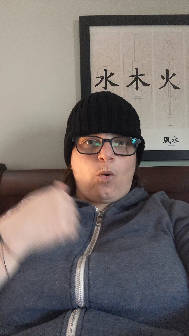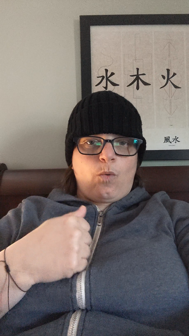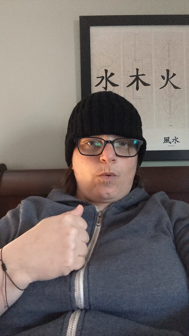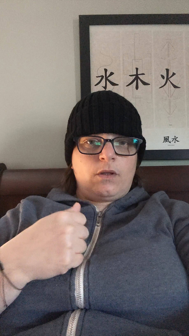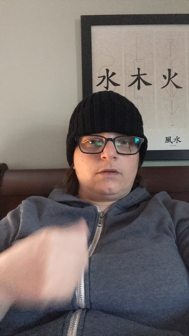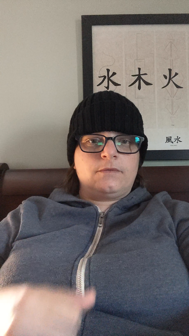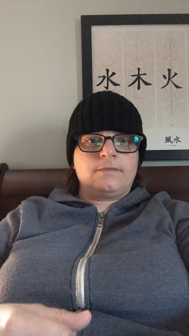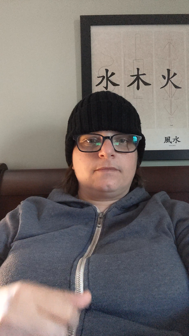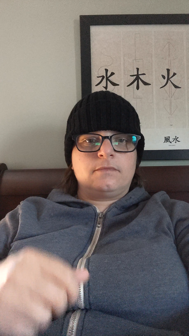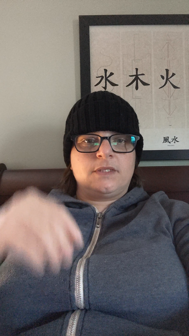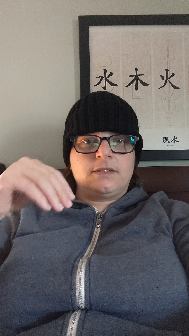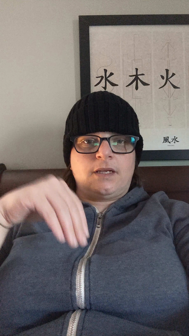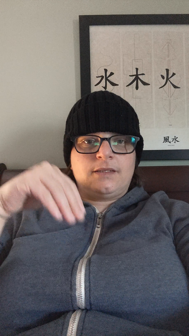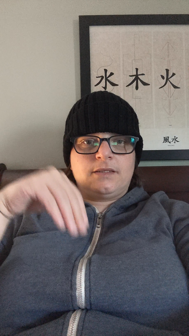inside